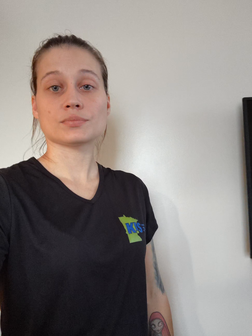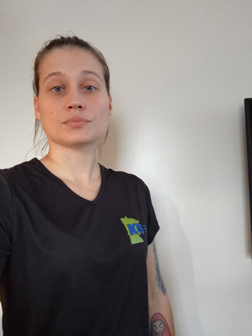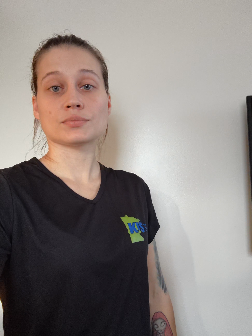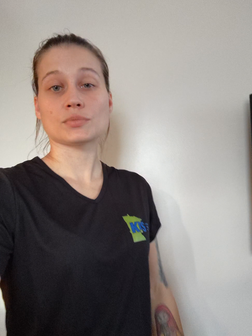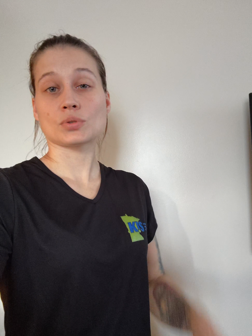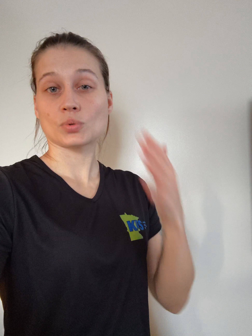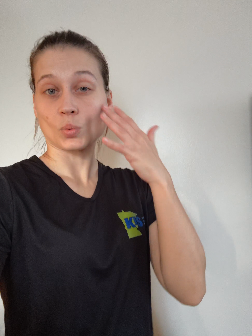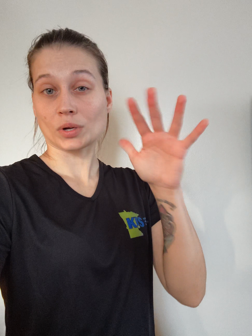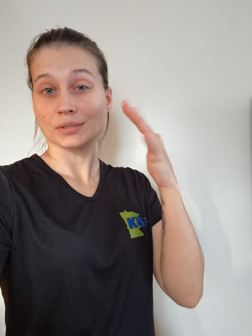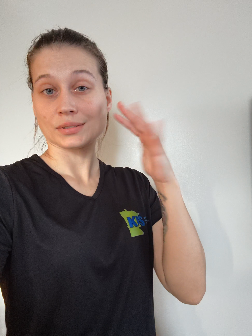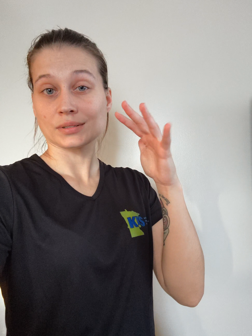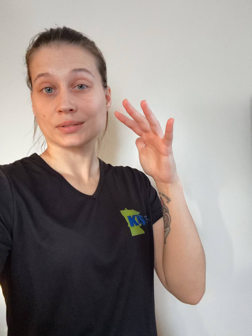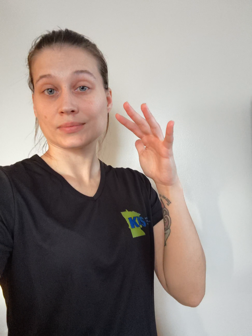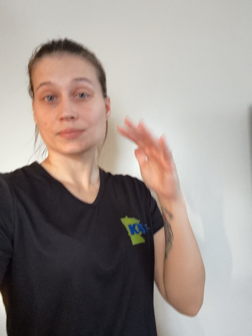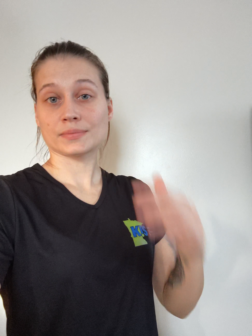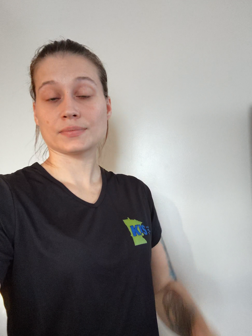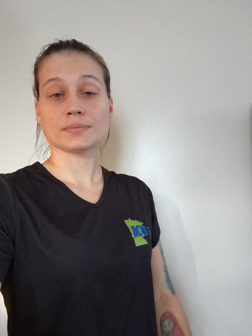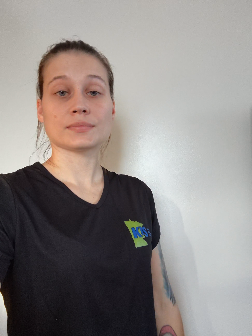noisy